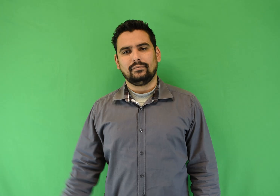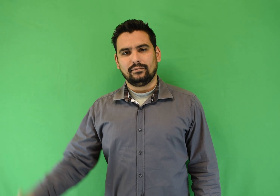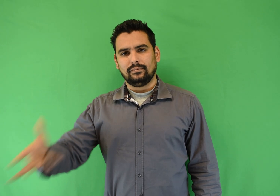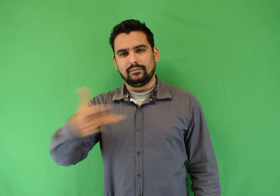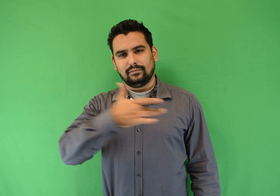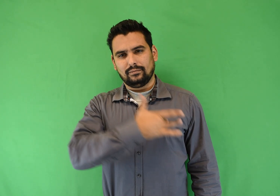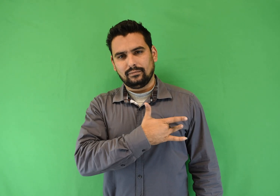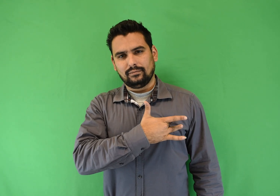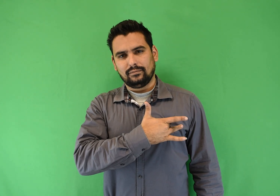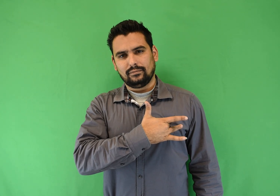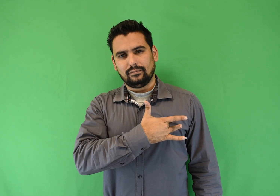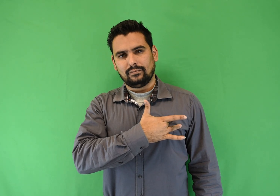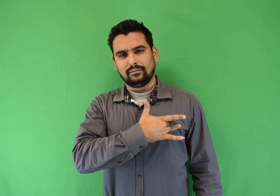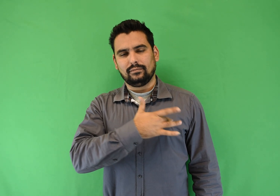corazón